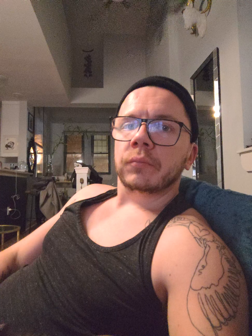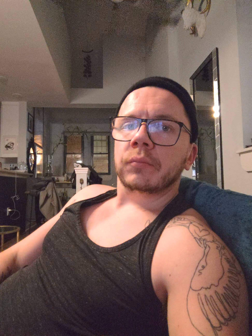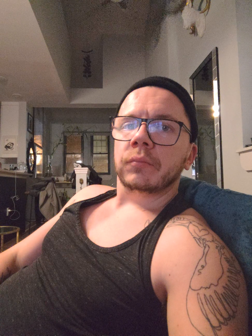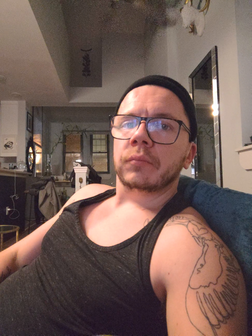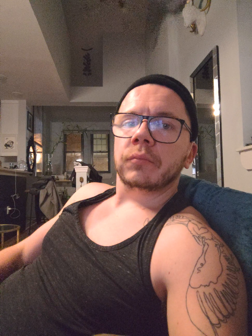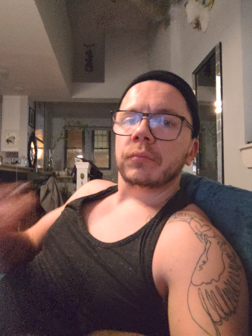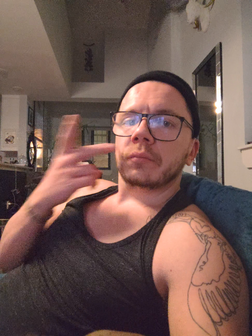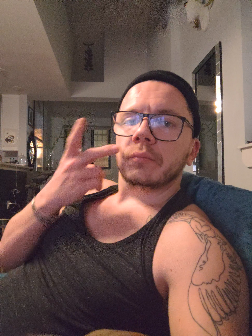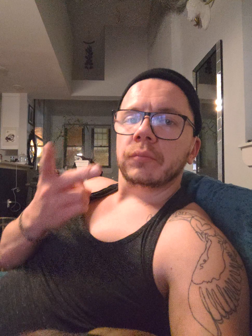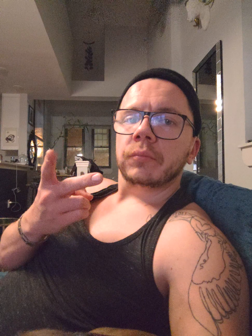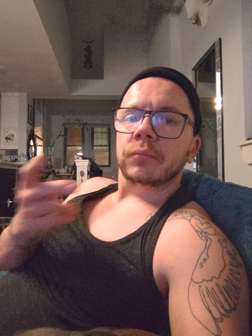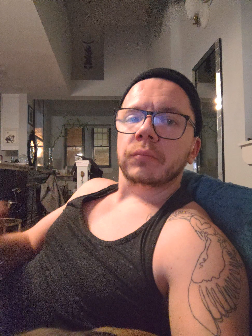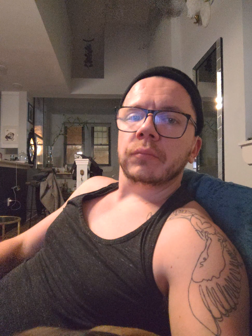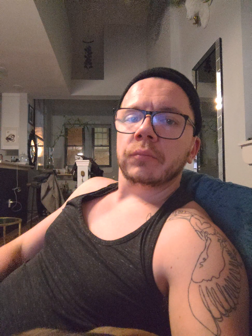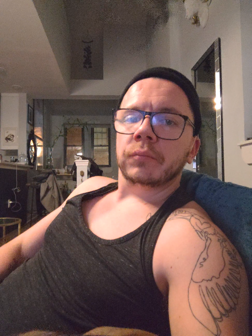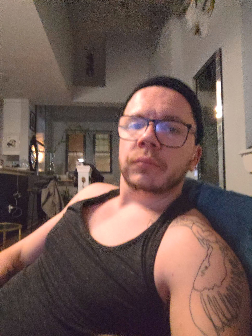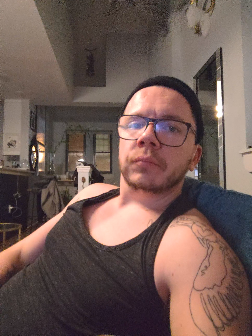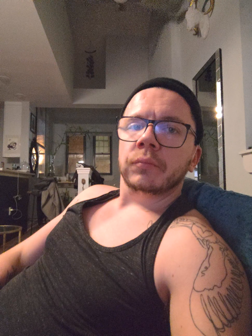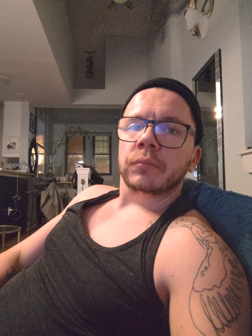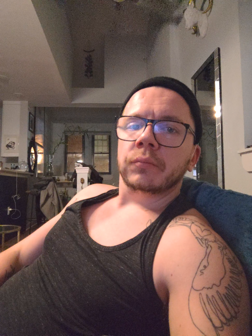see